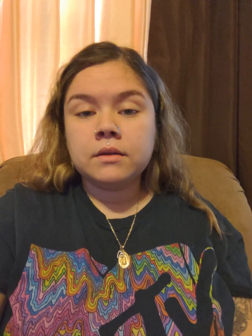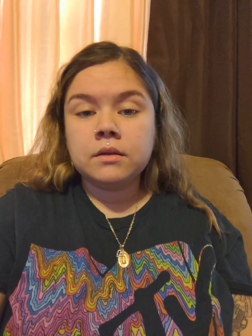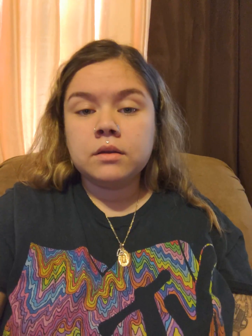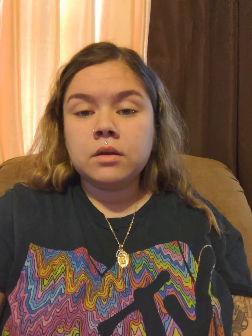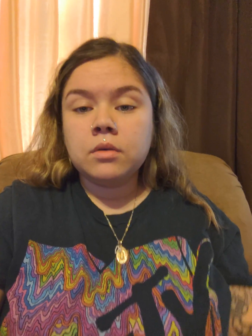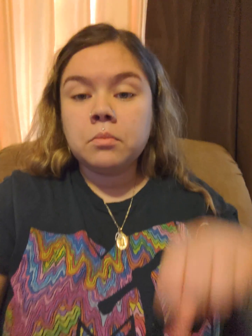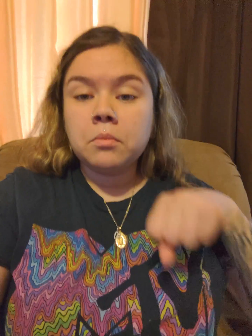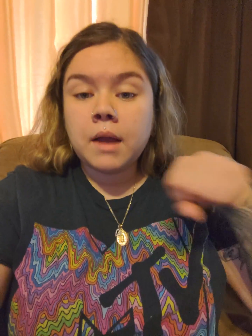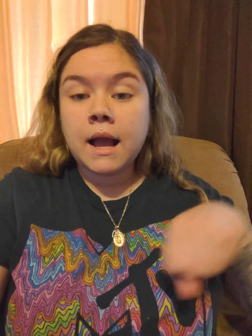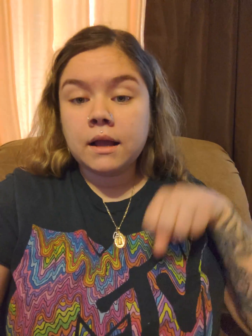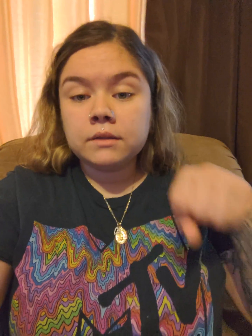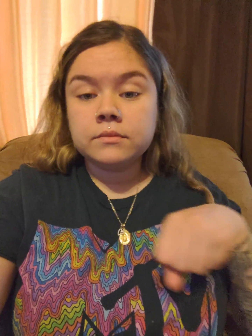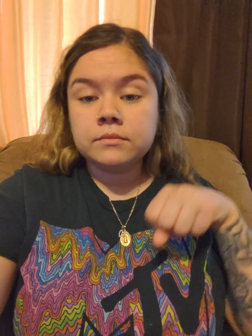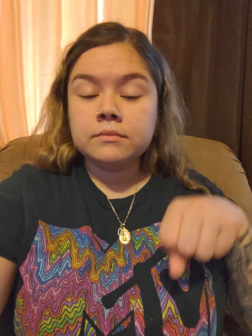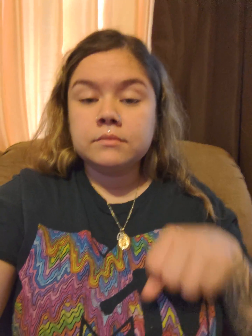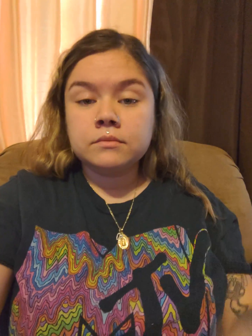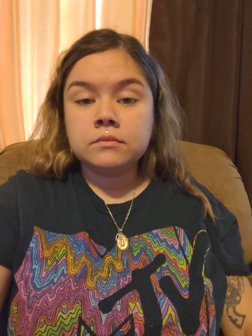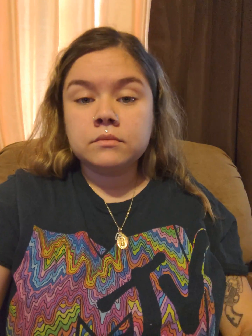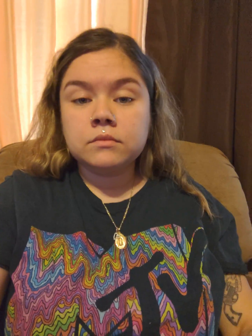bicycle